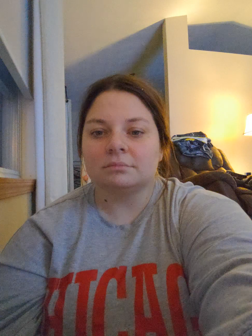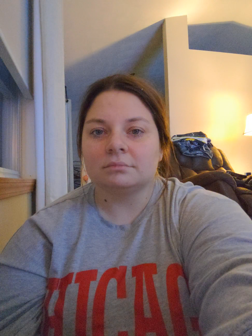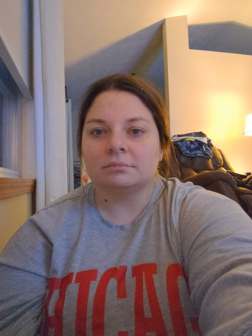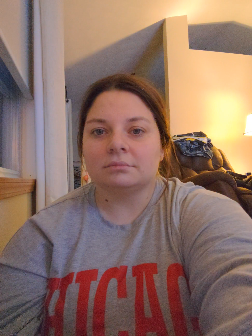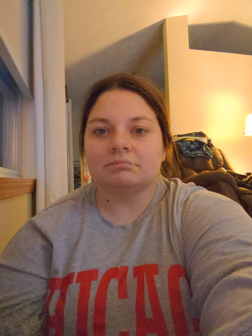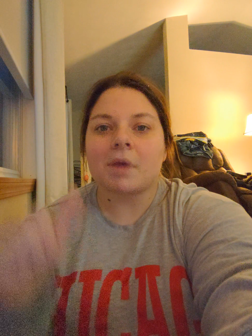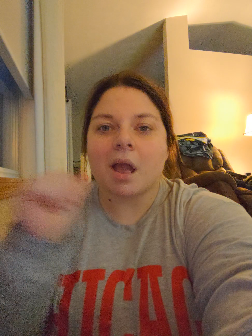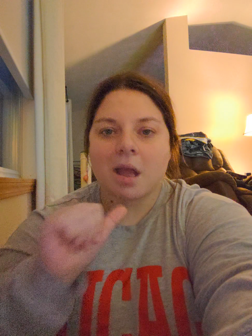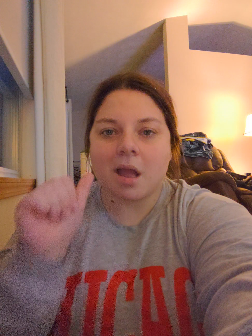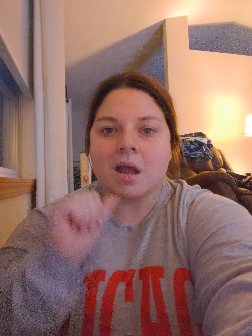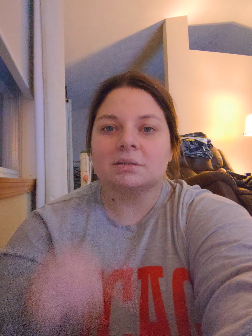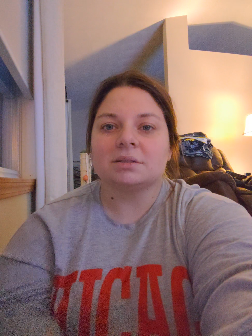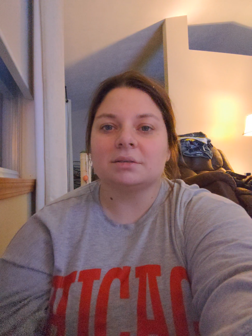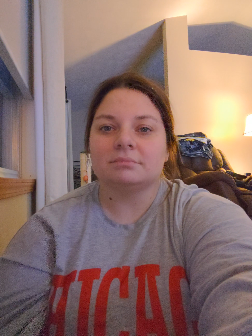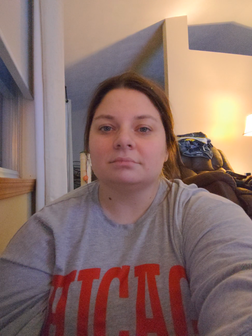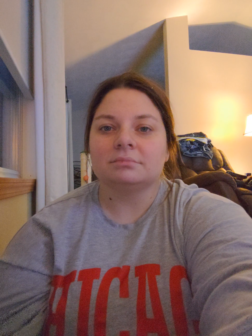aunt